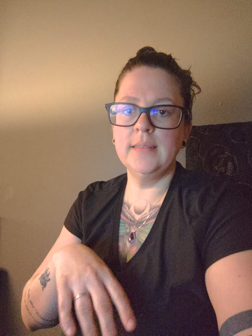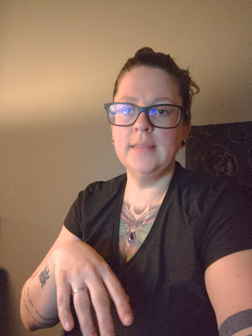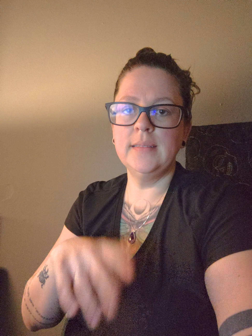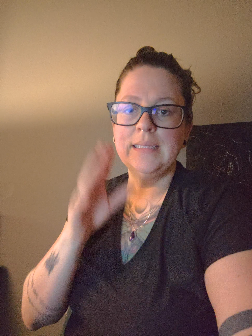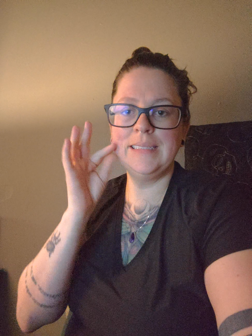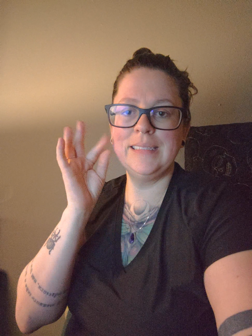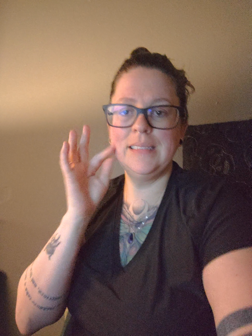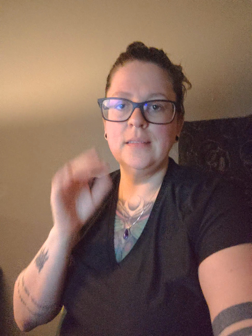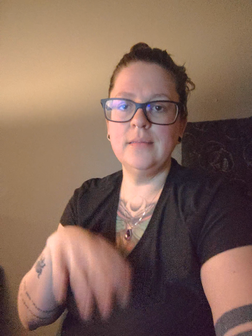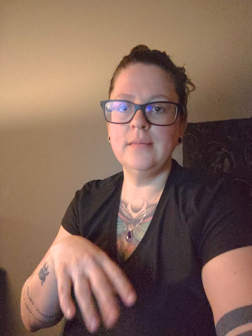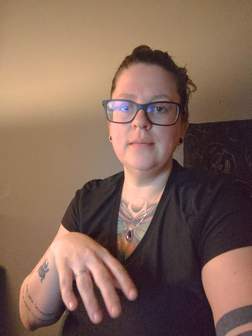kitty